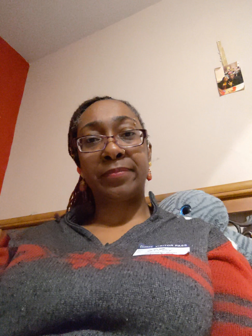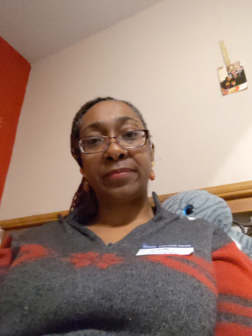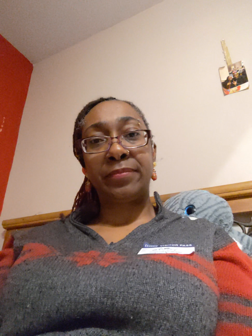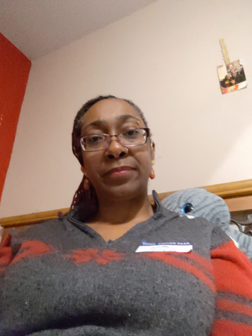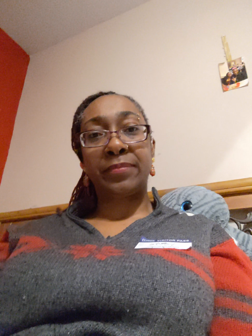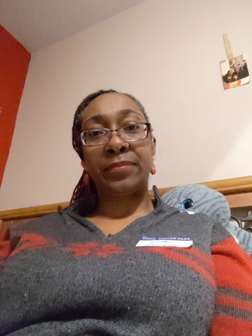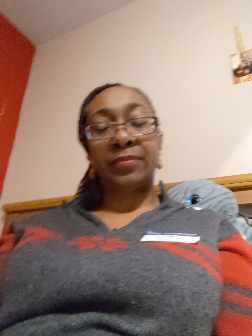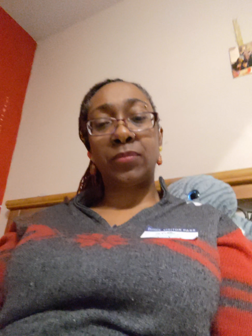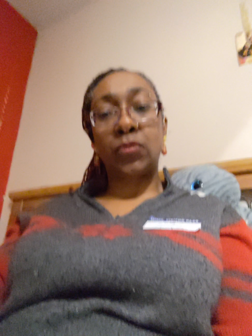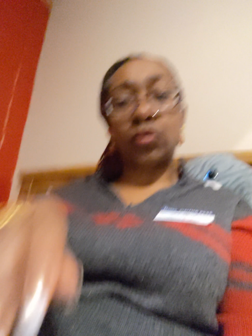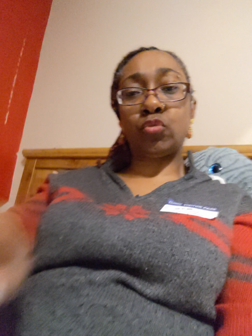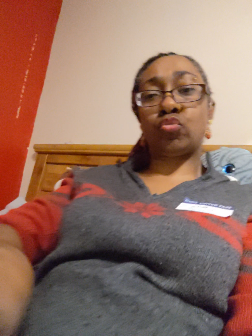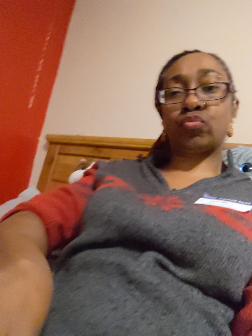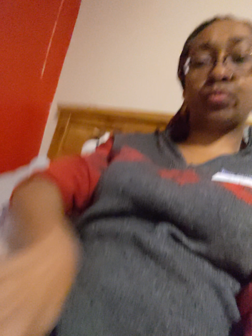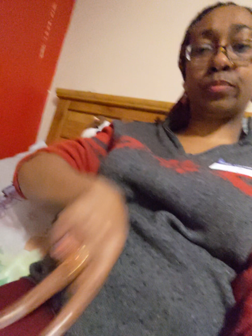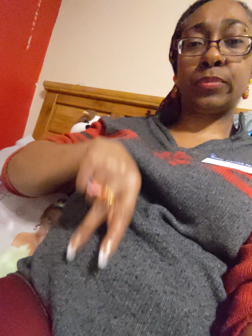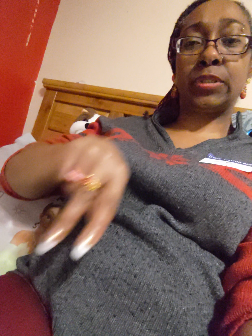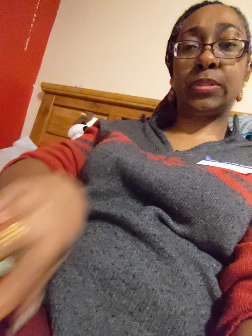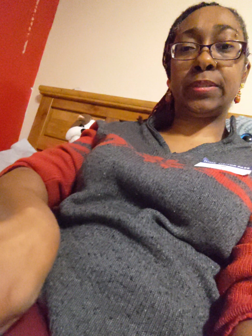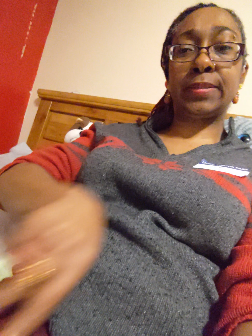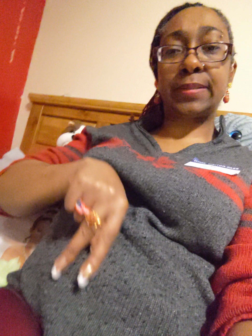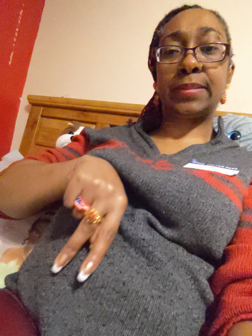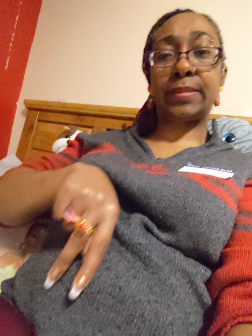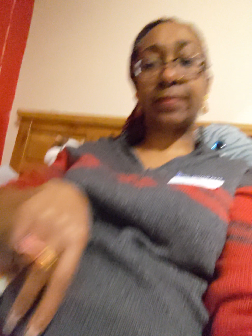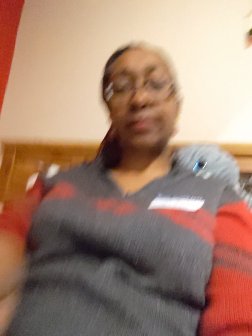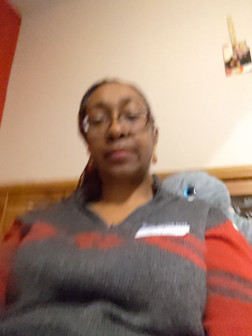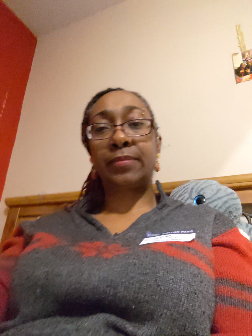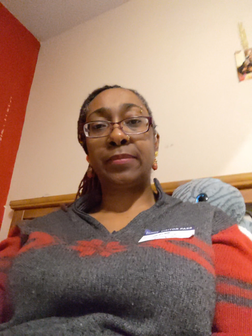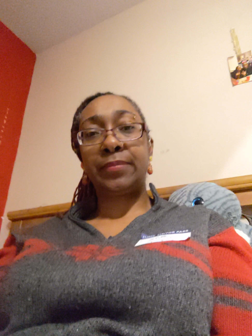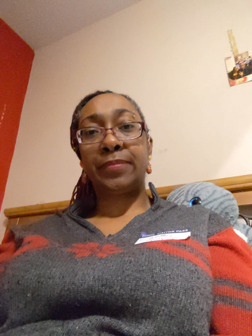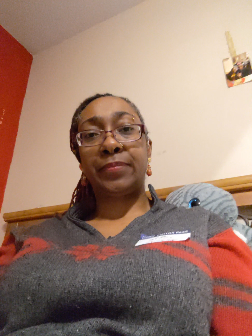jeans